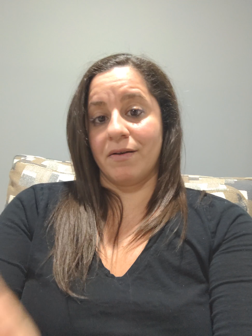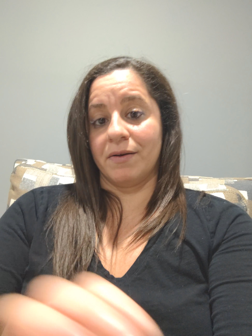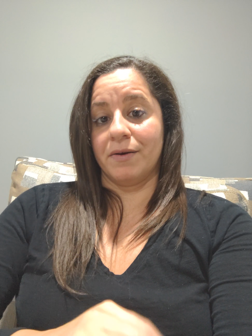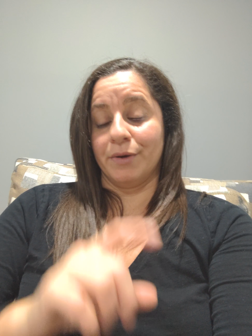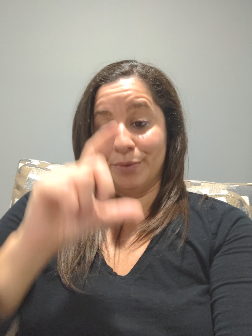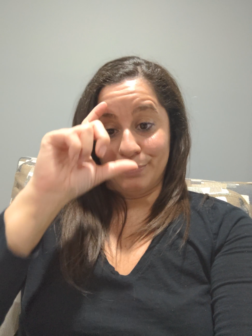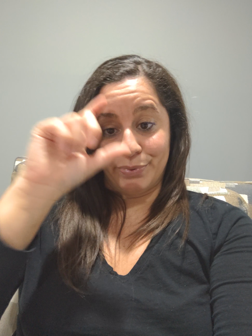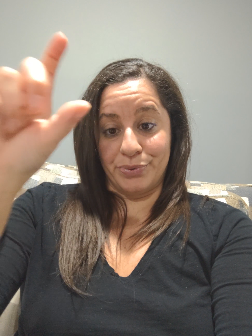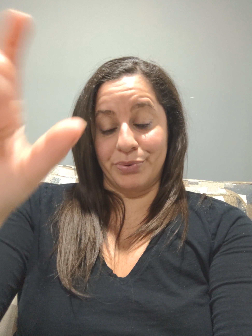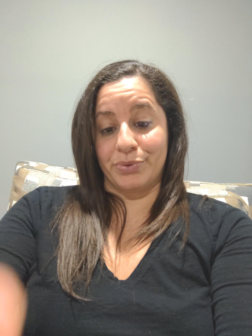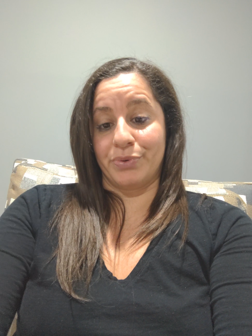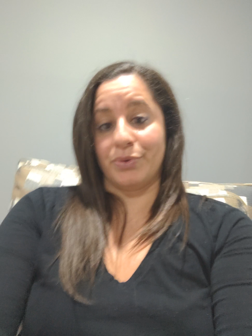moon